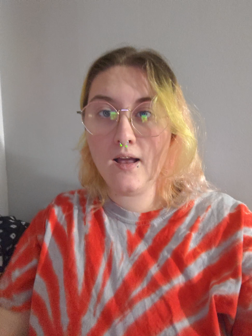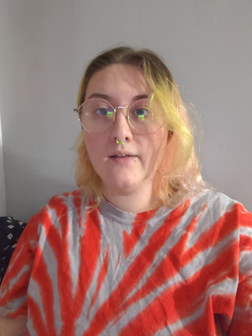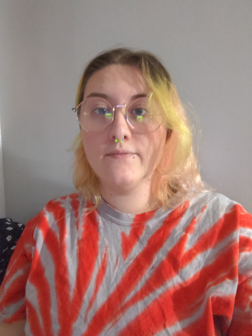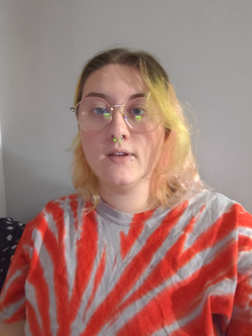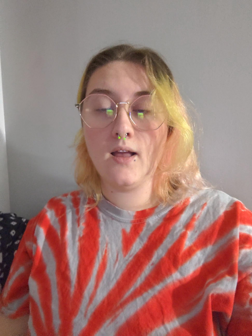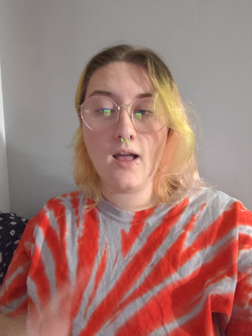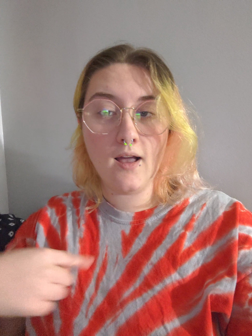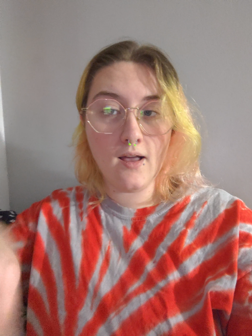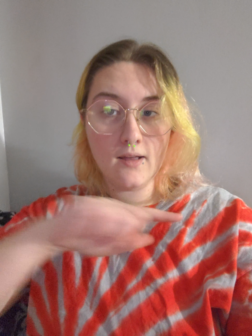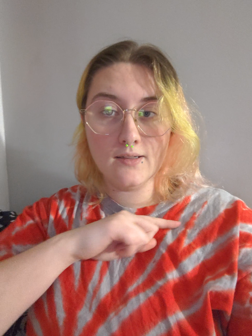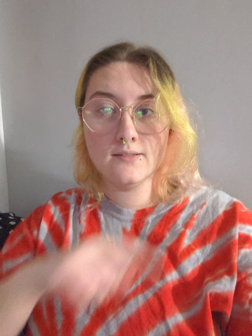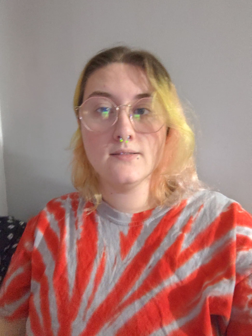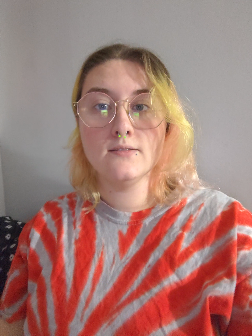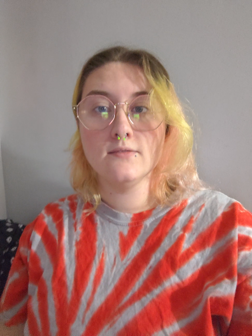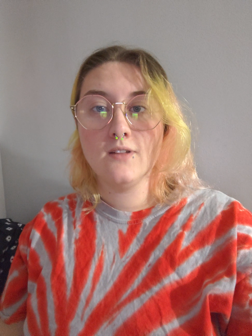we